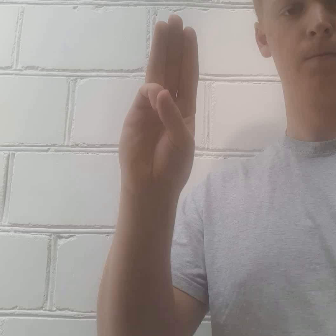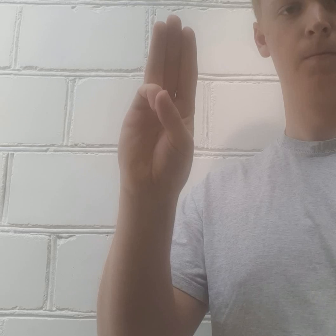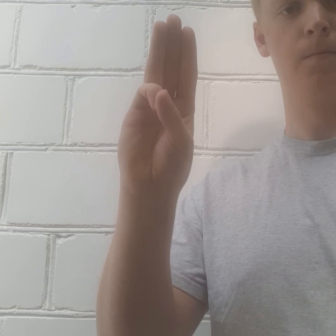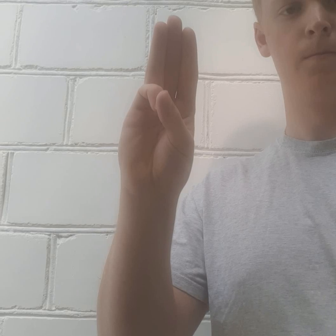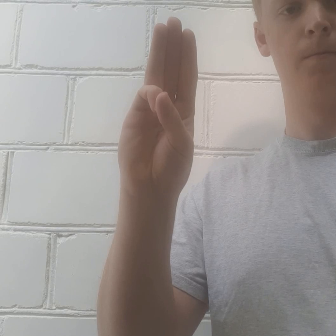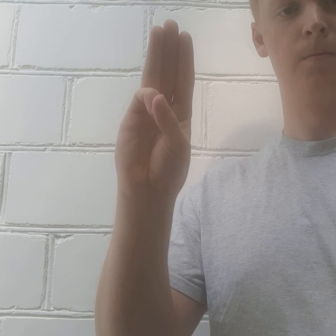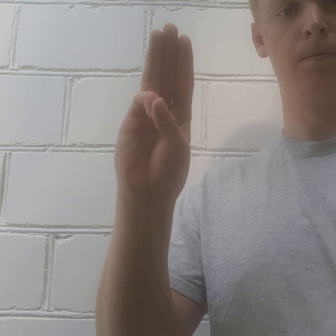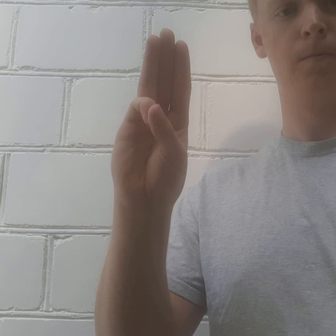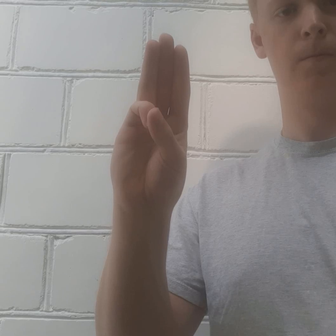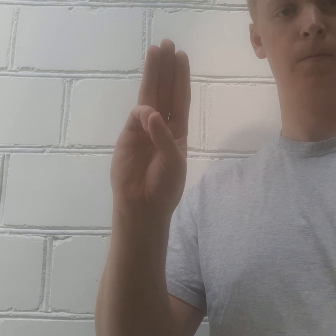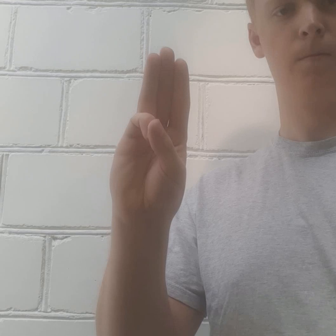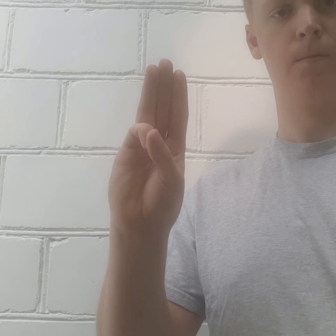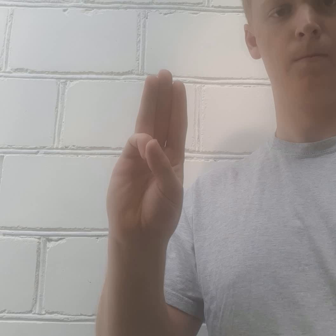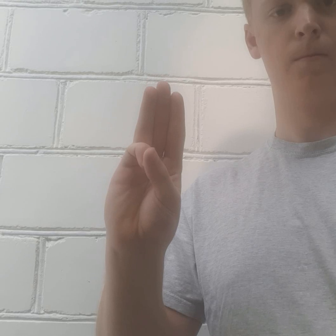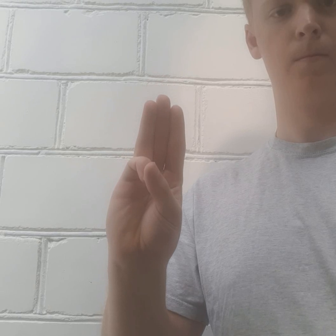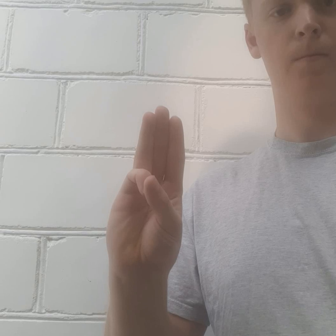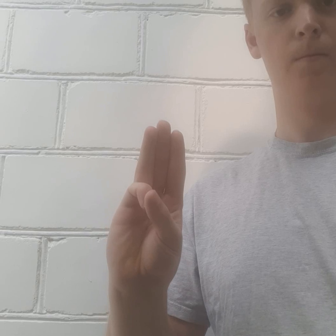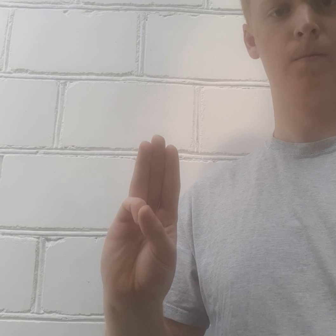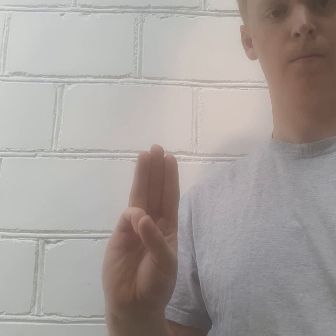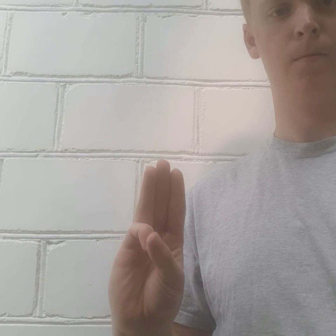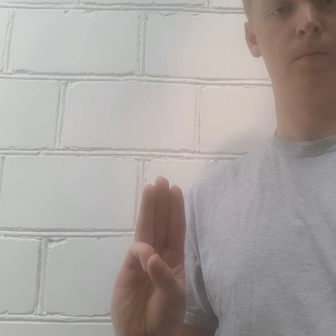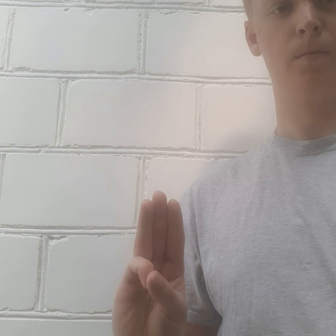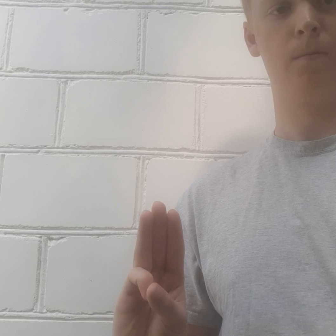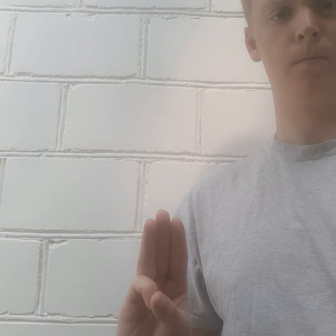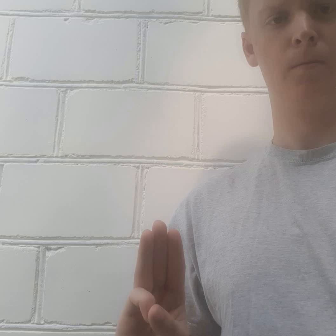Щ